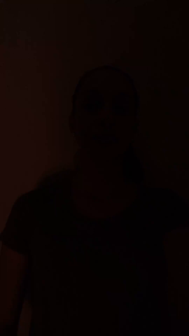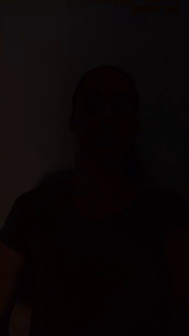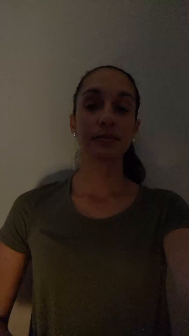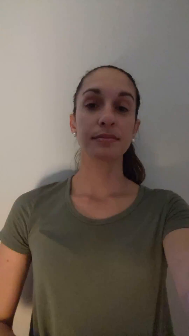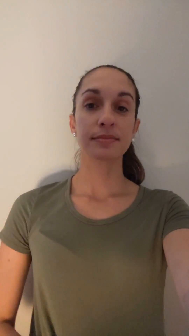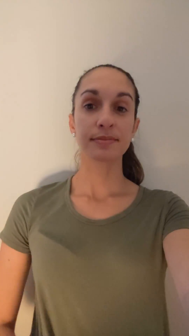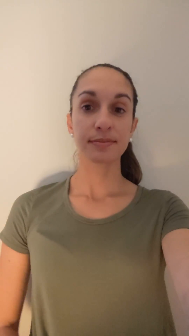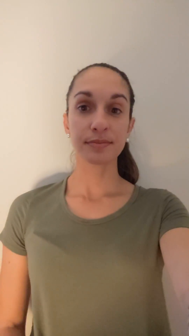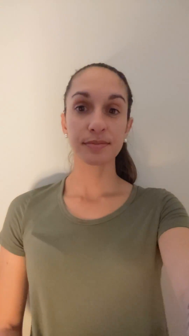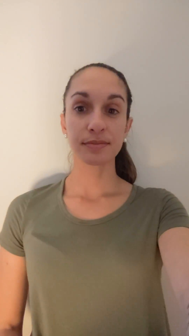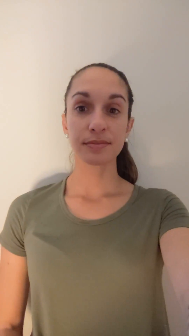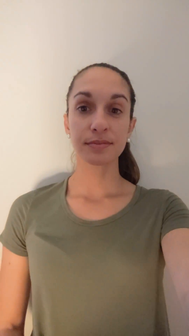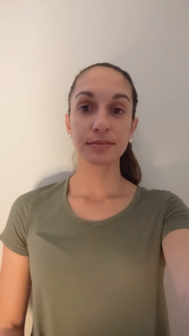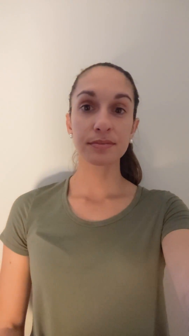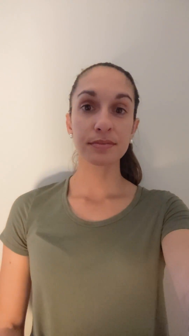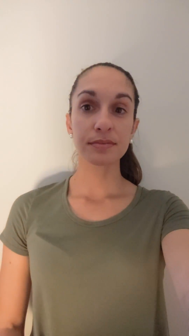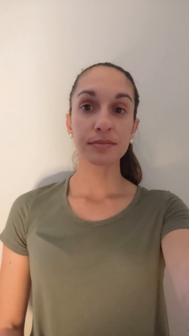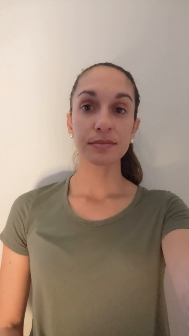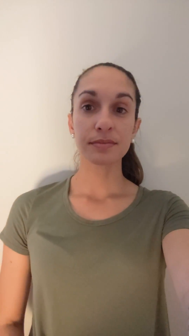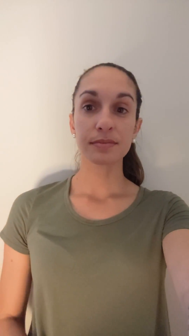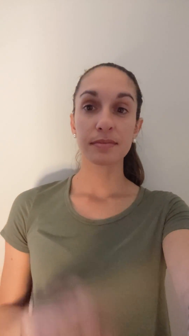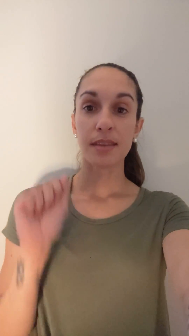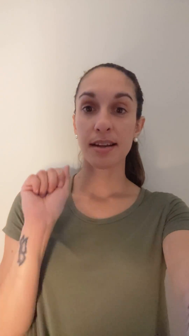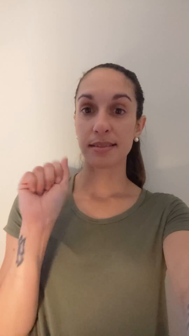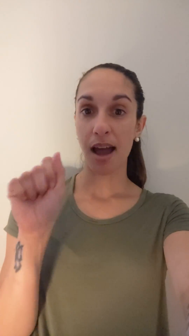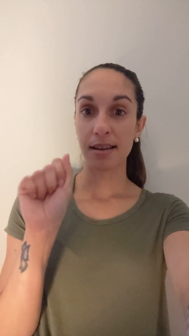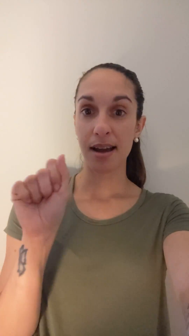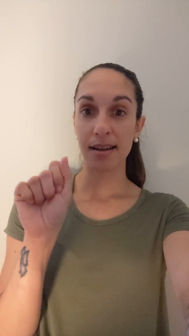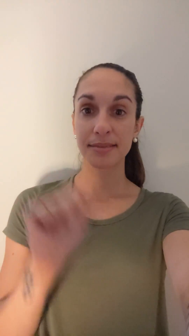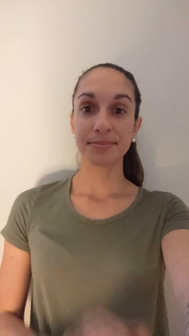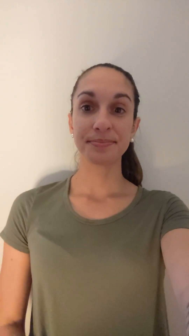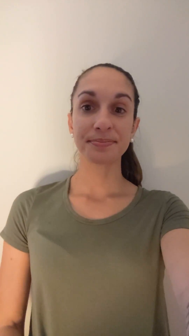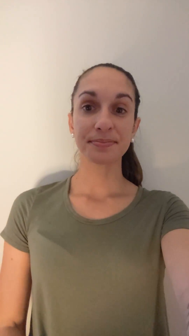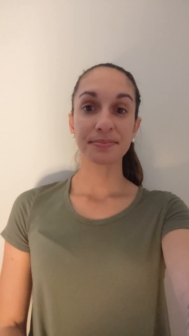knock